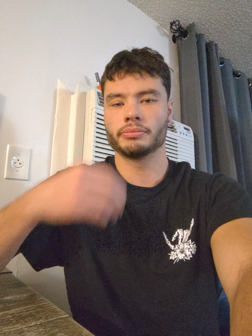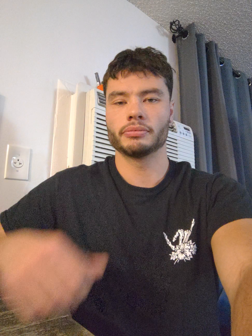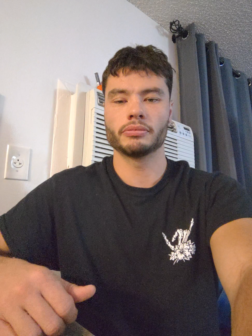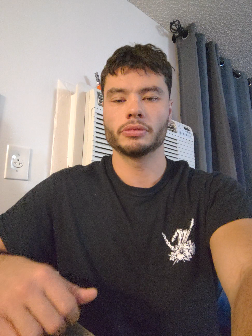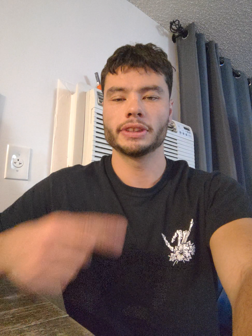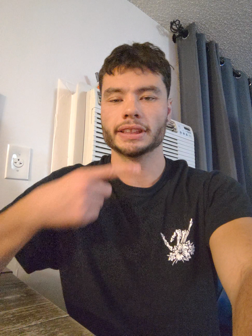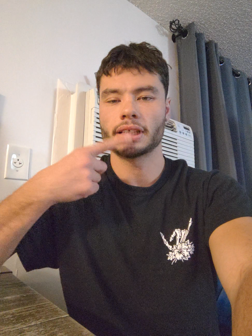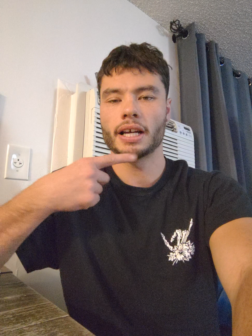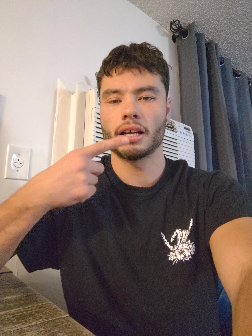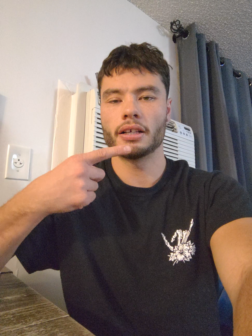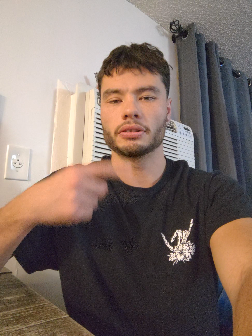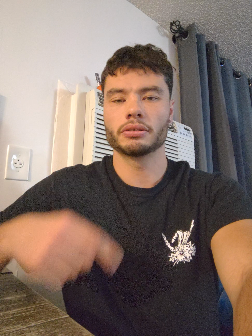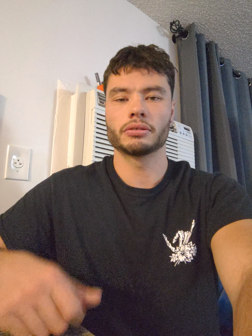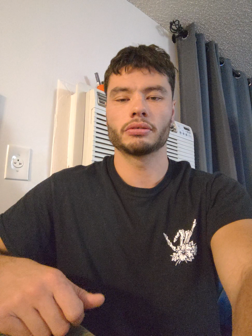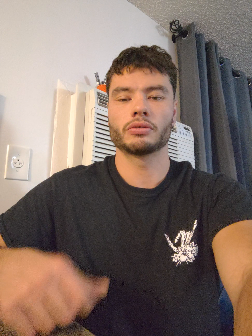say